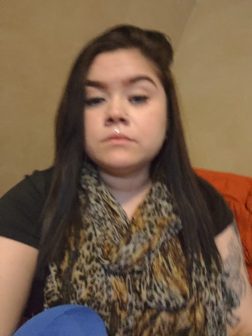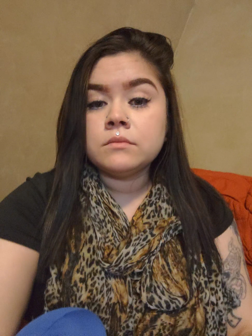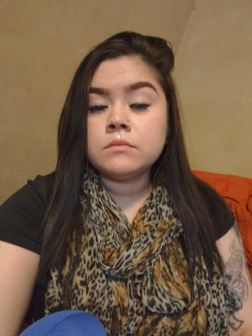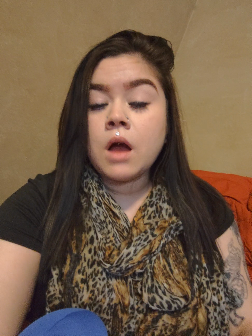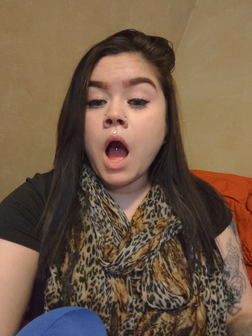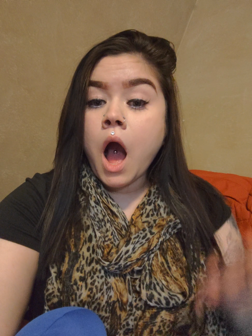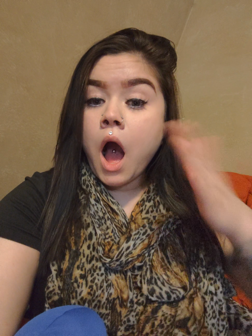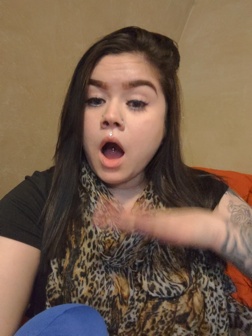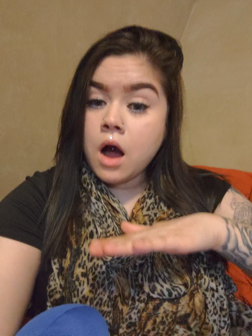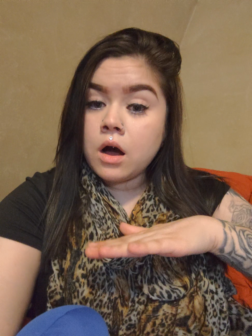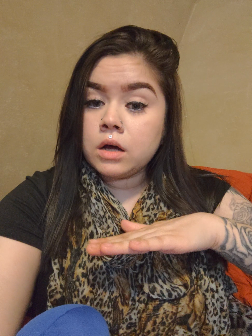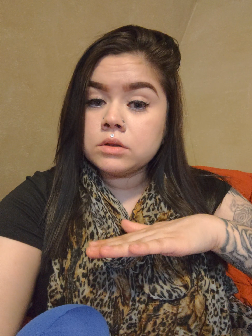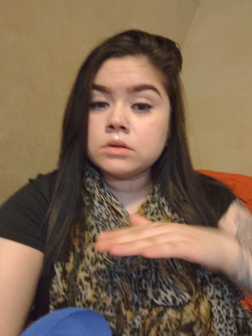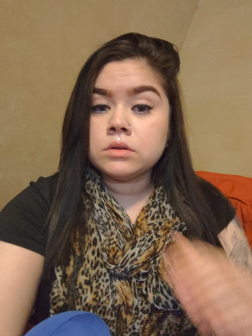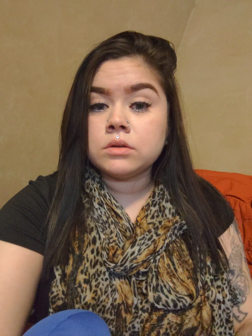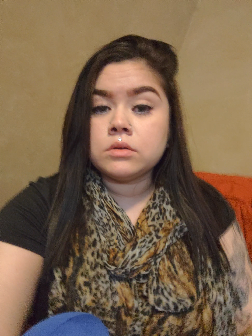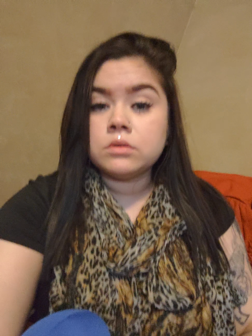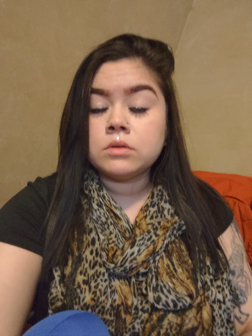on